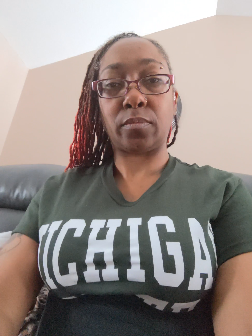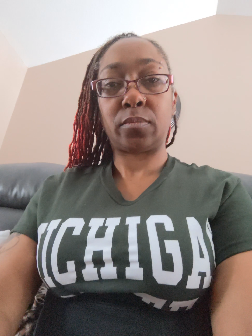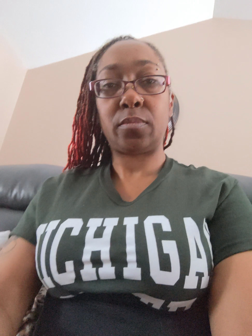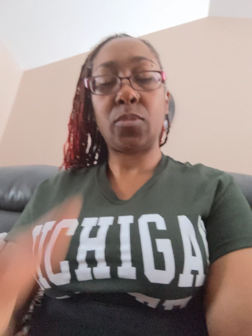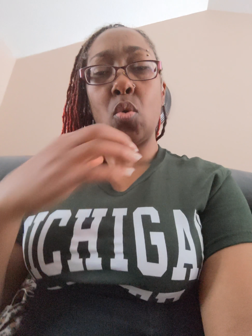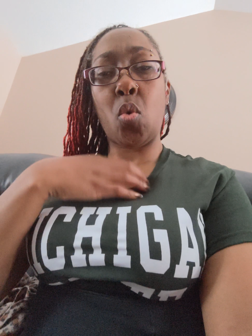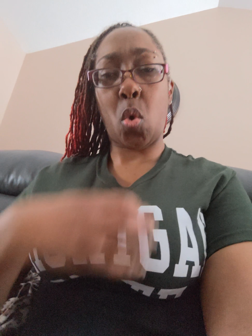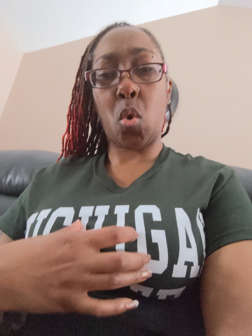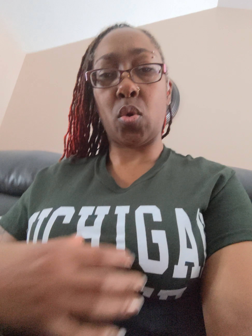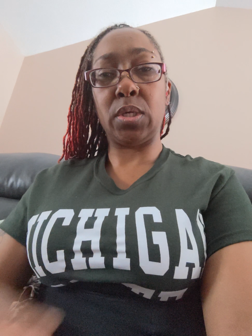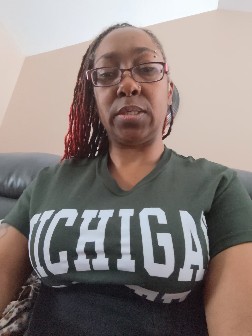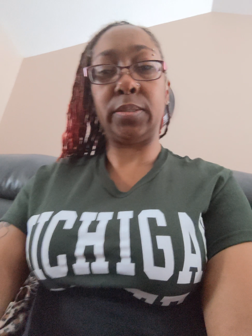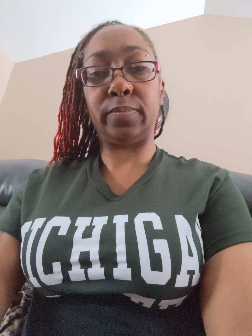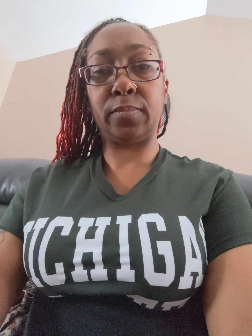hungry